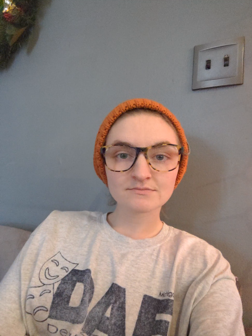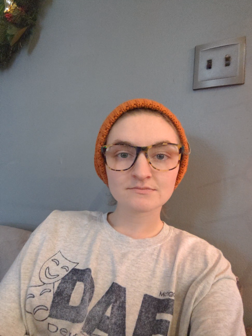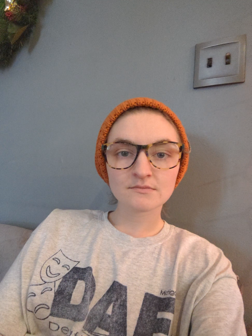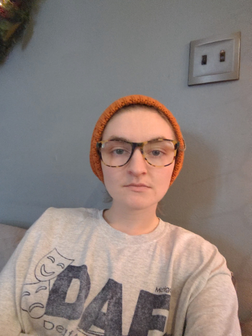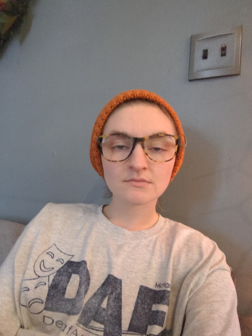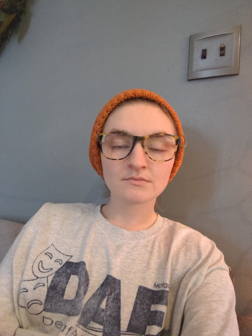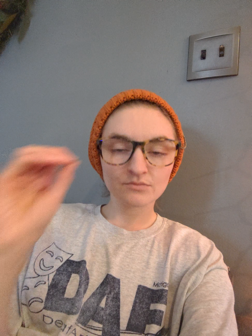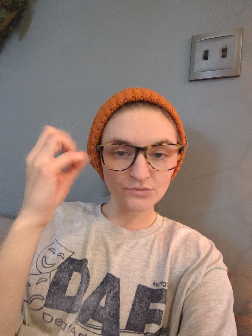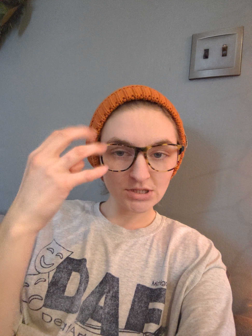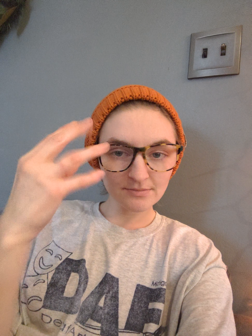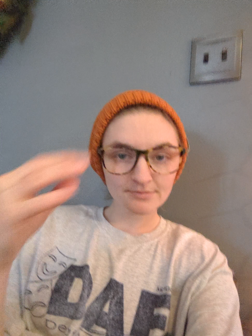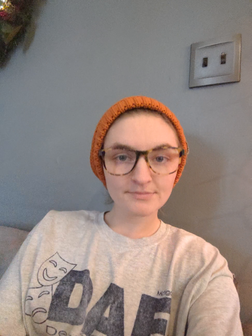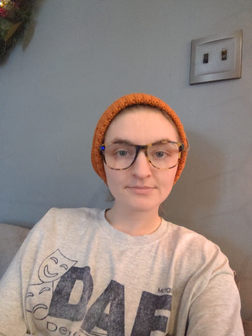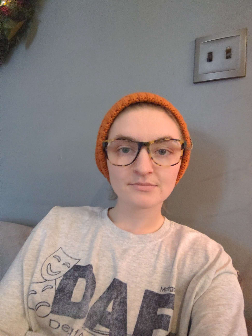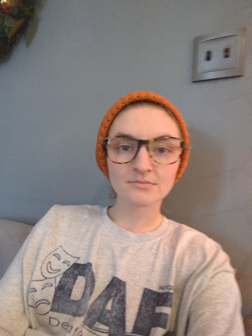shower